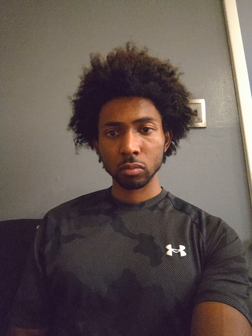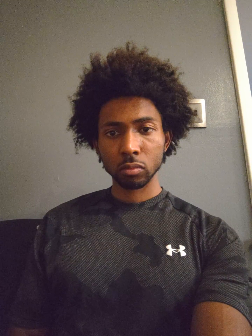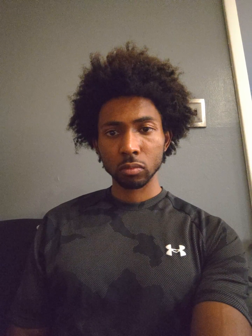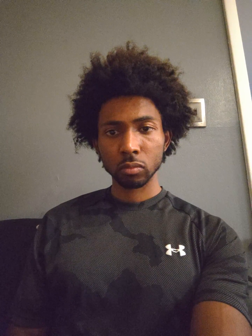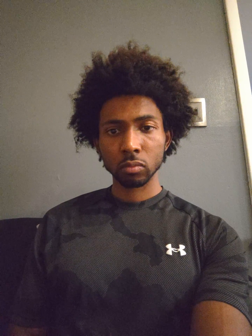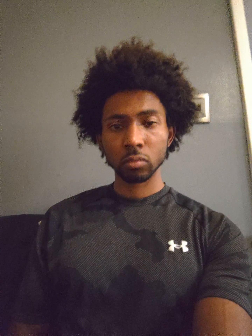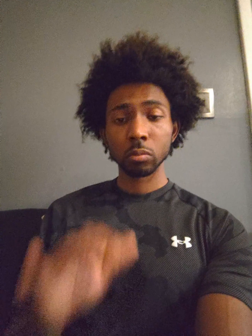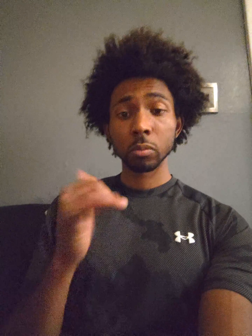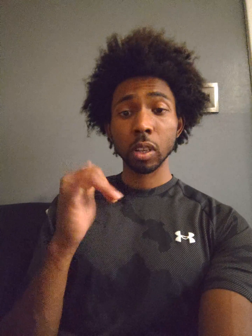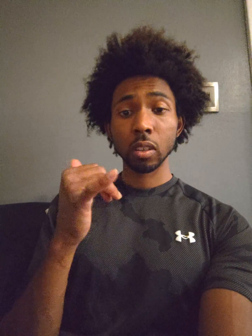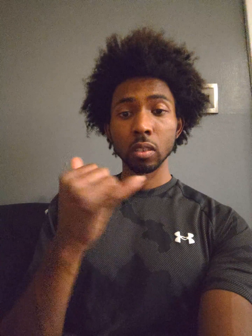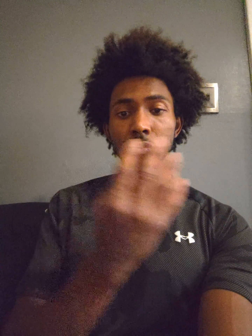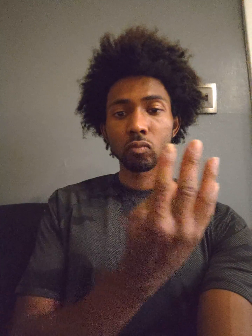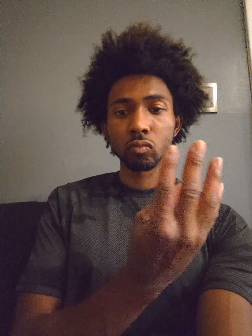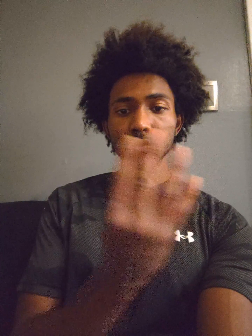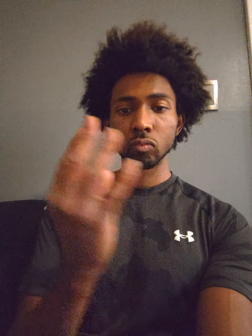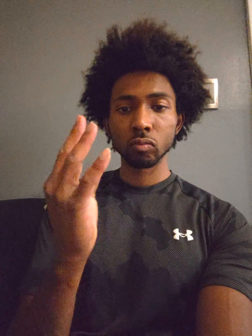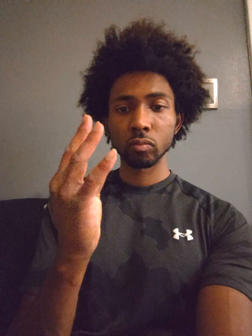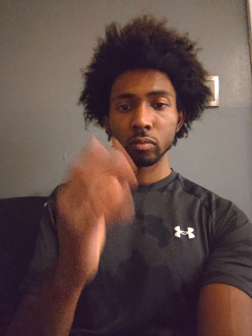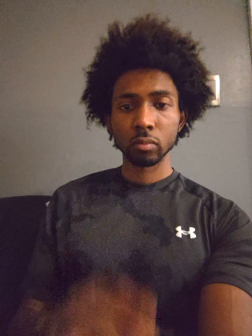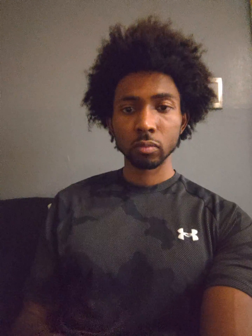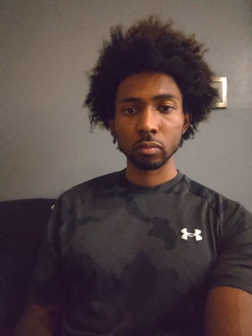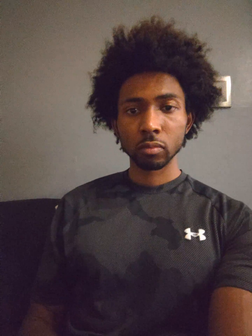playpen